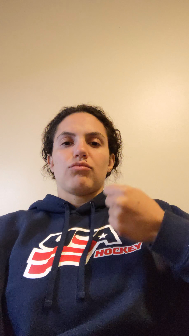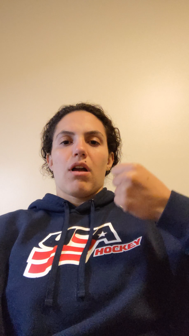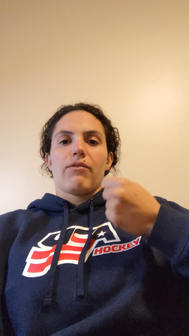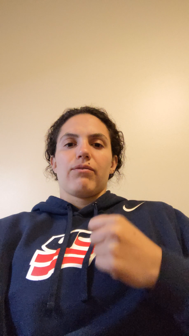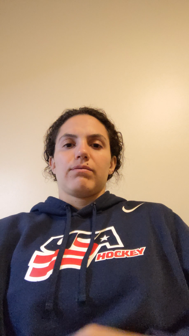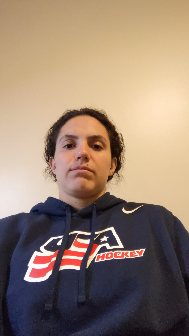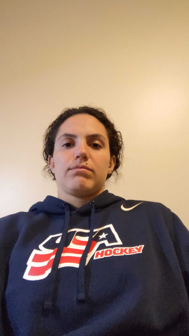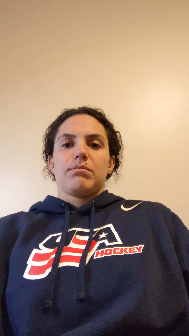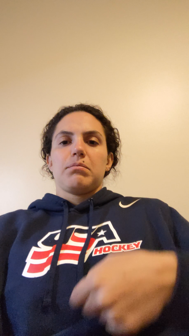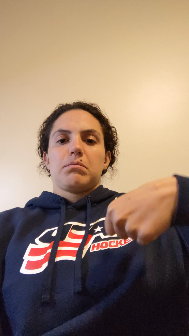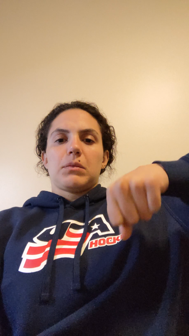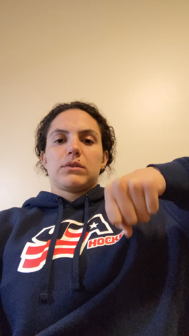motorcycle